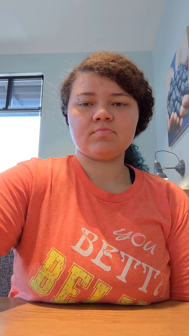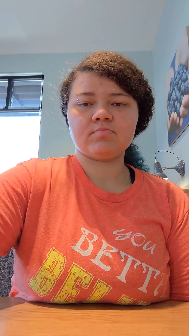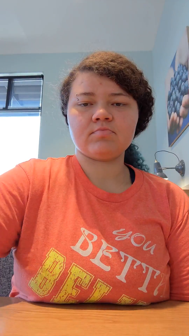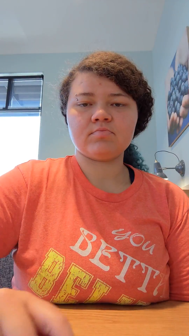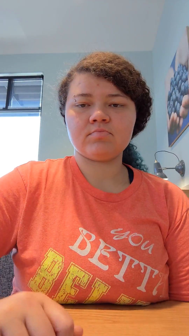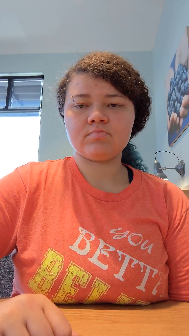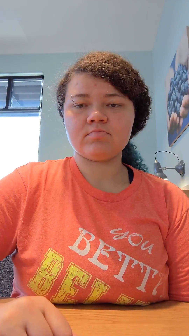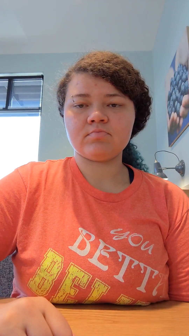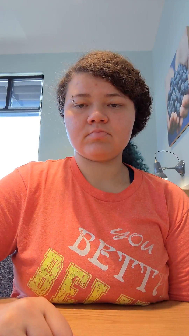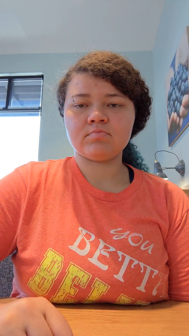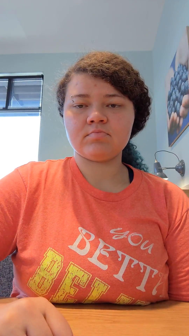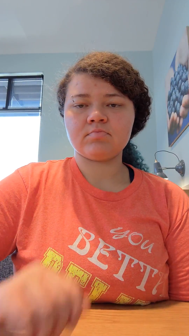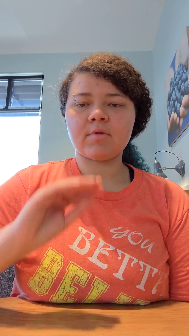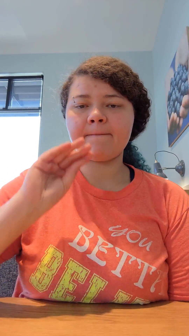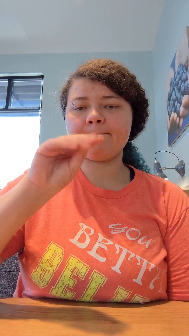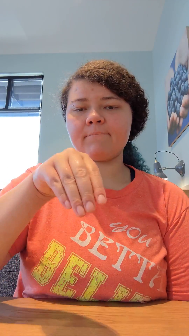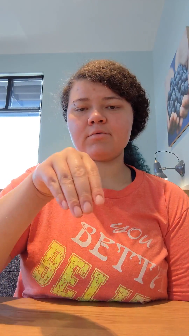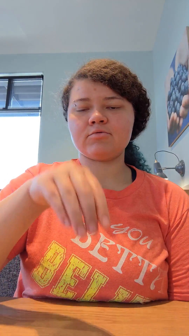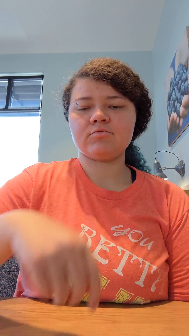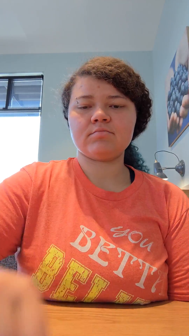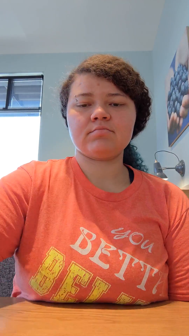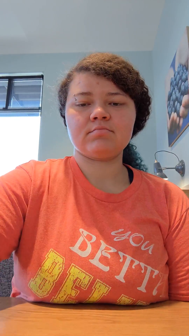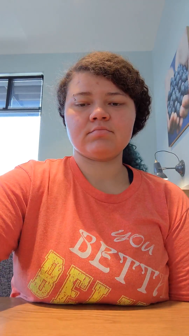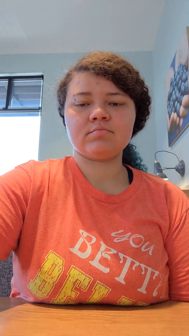put